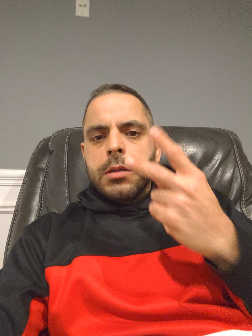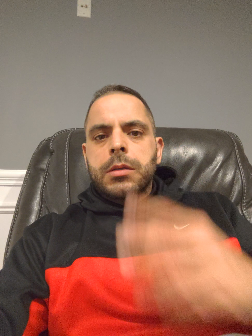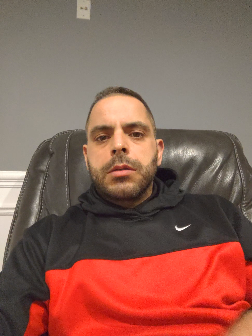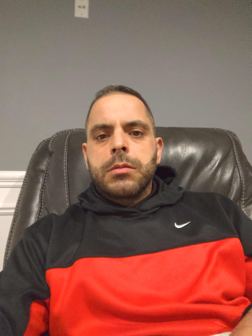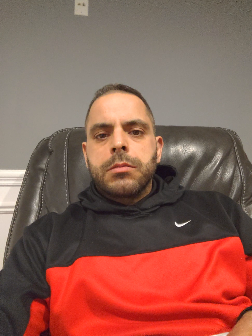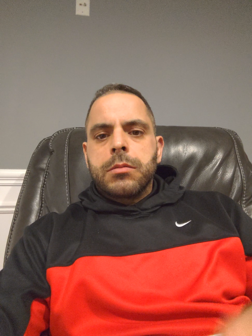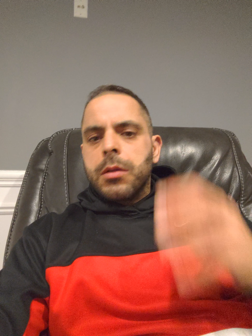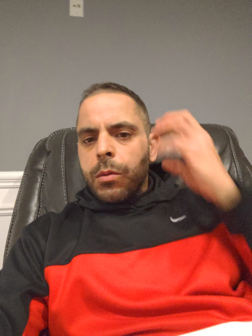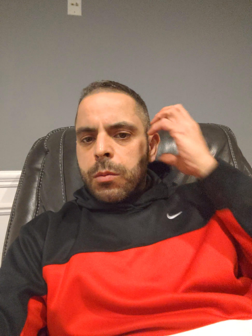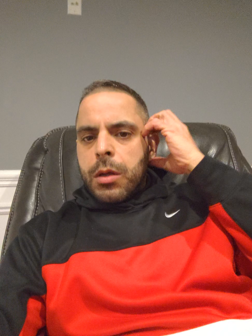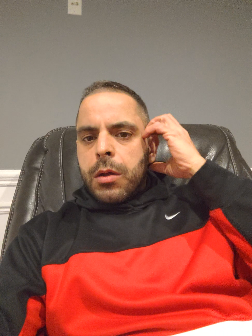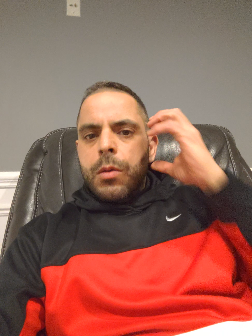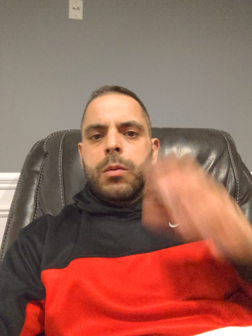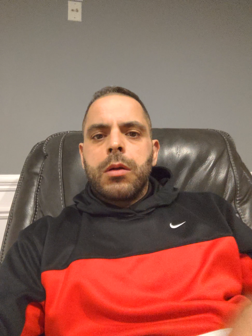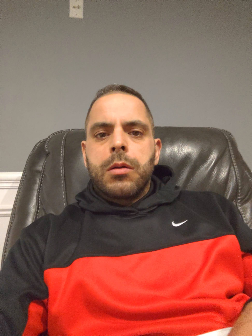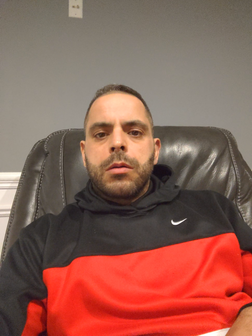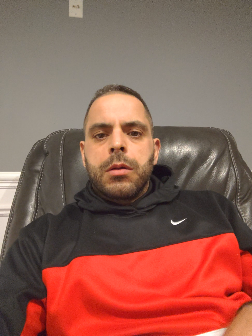radio